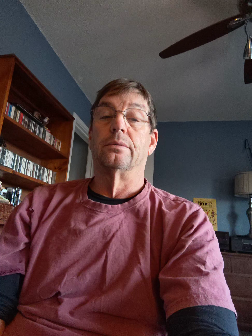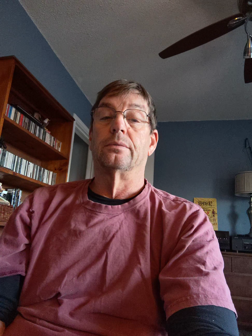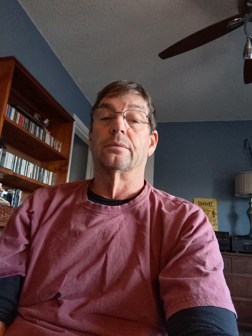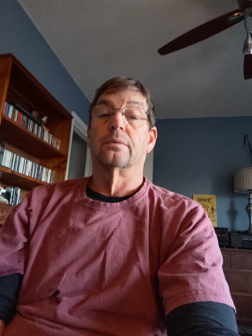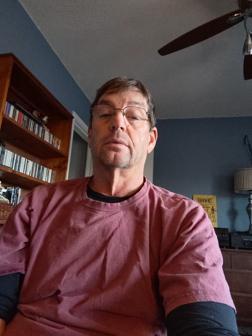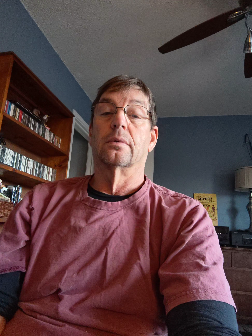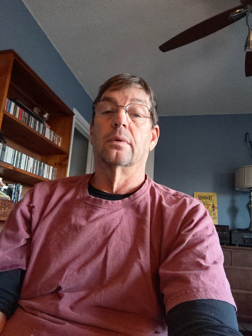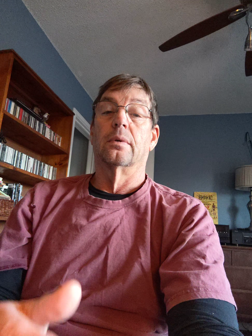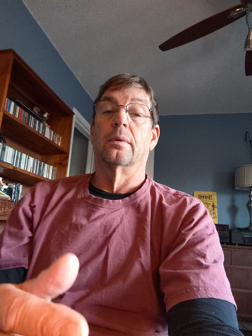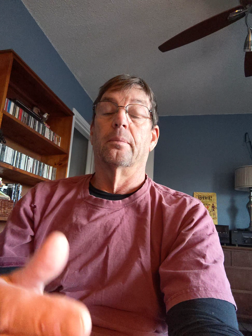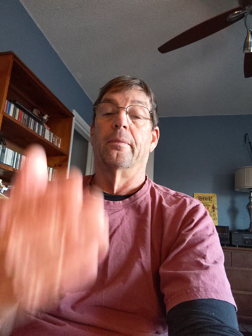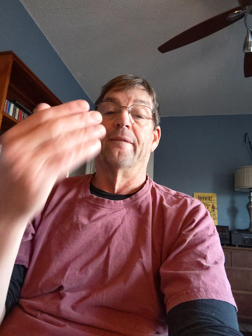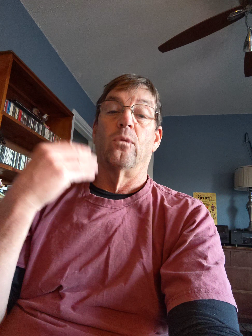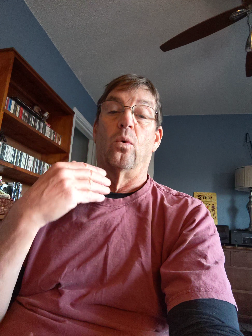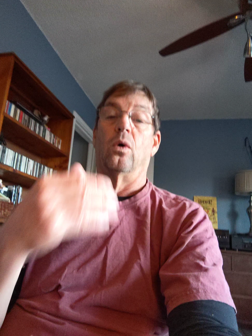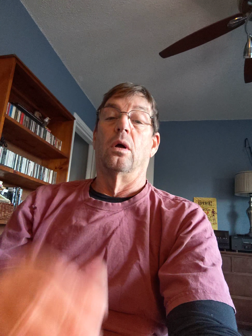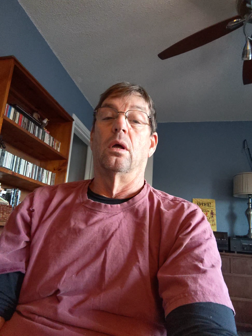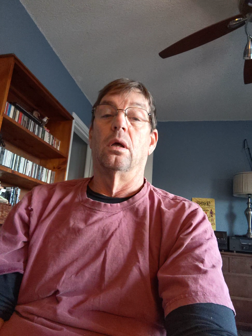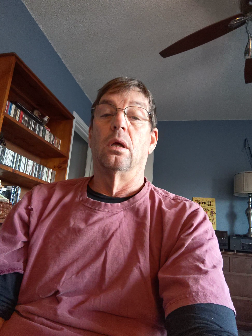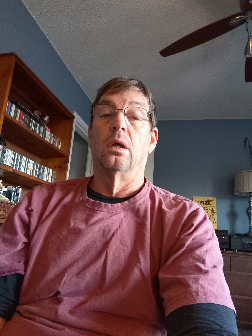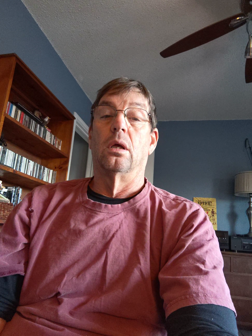before